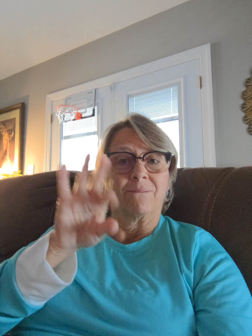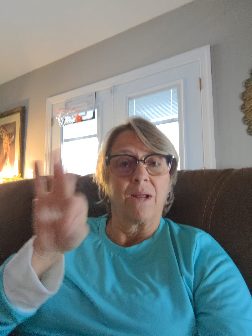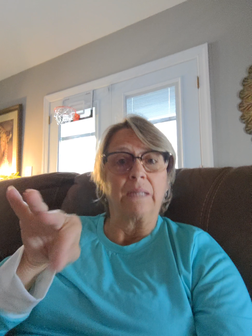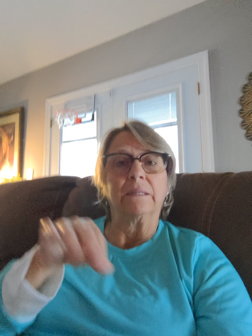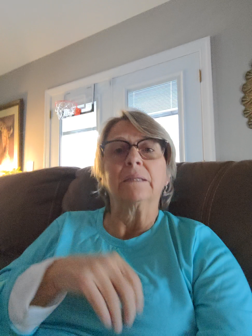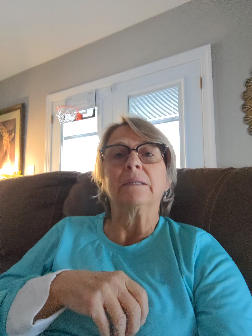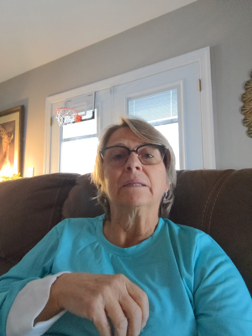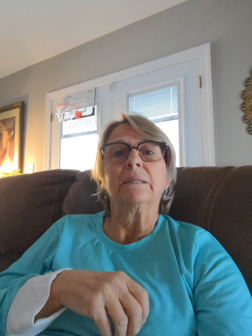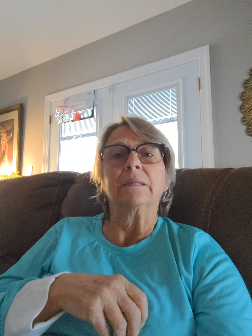french fries